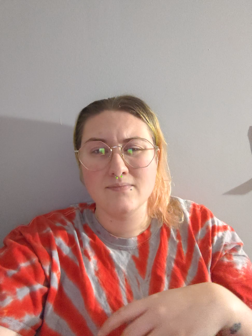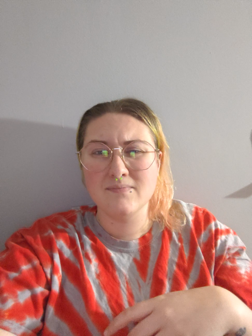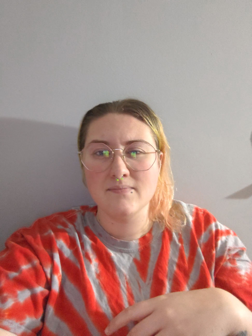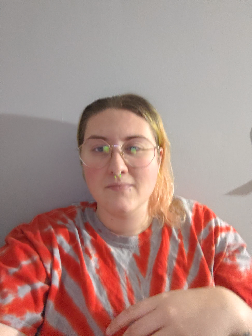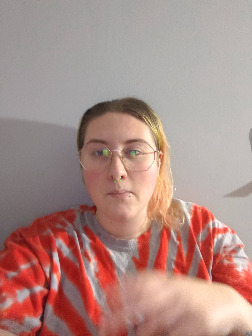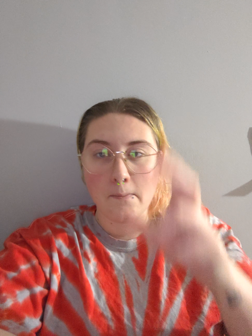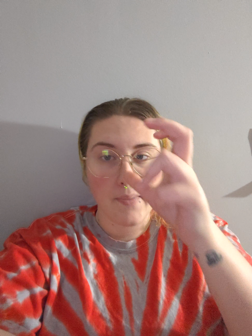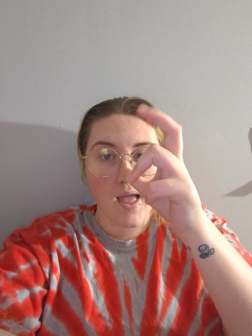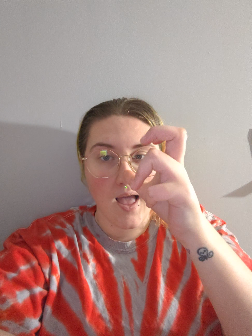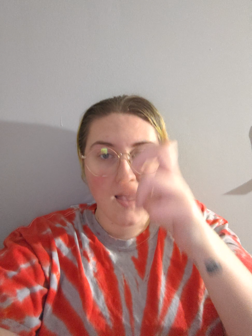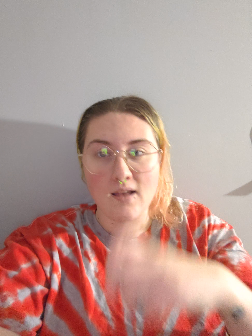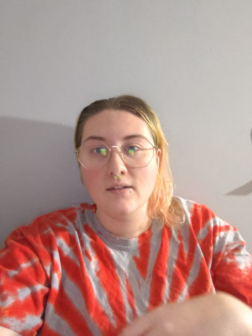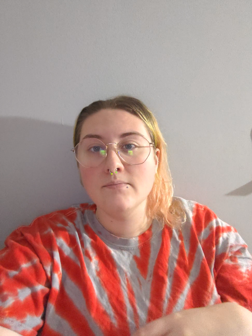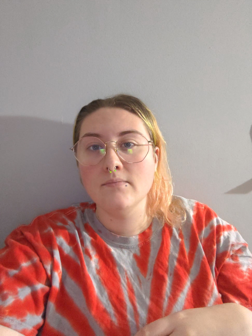bug